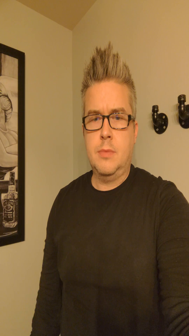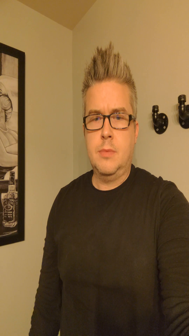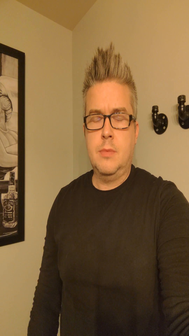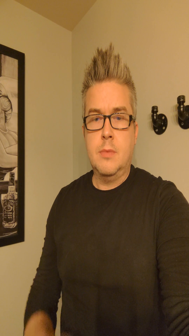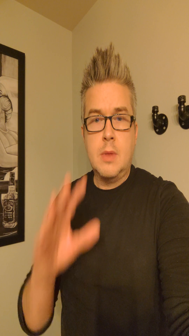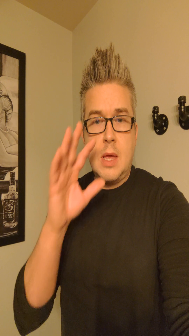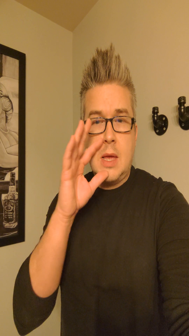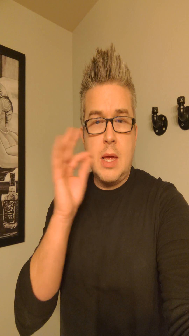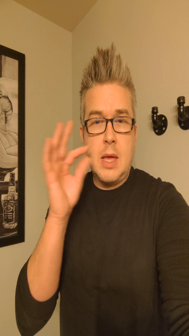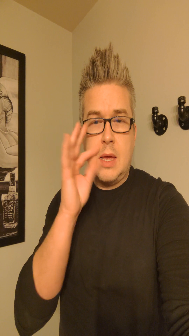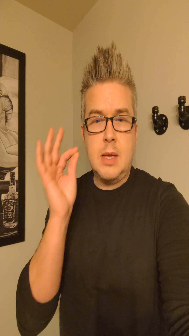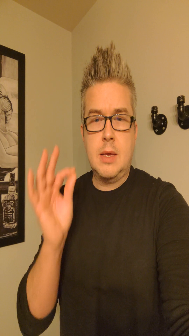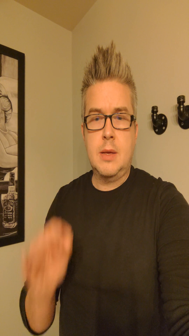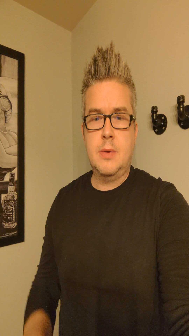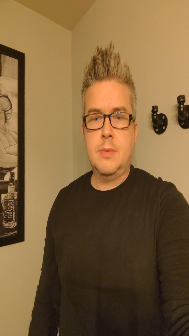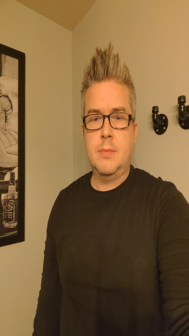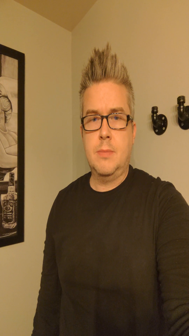cat